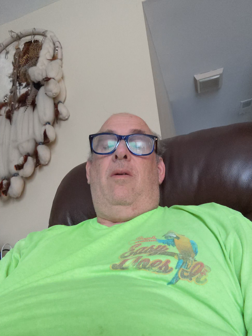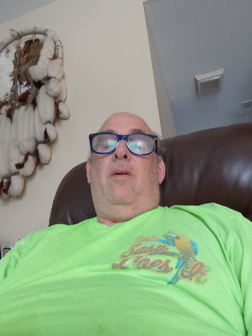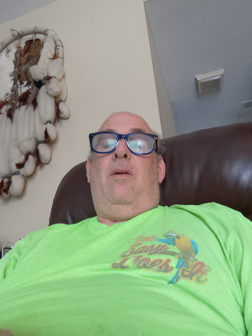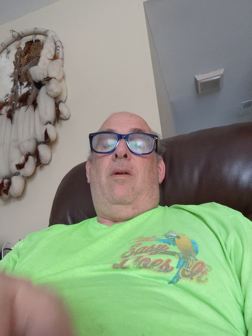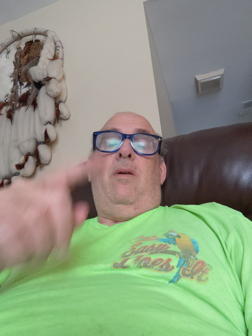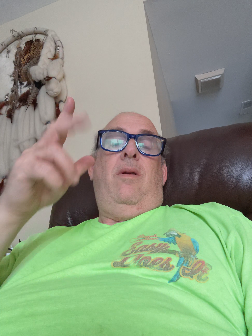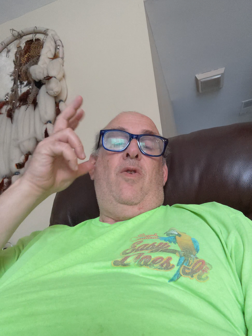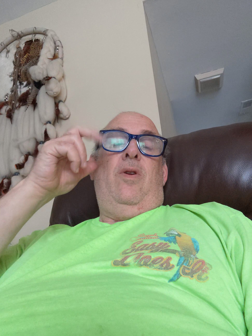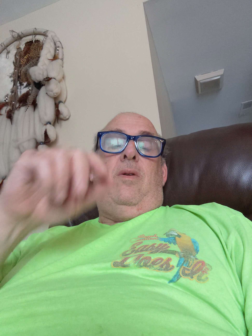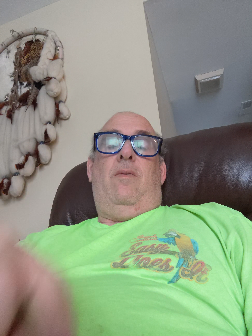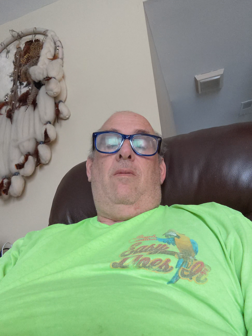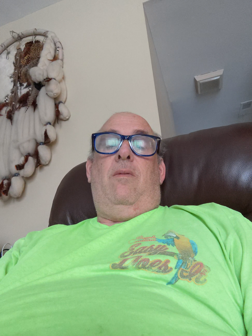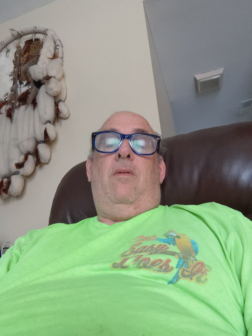hear